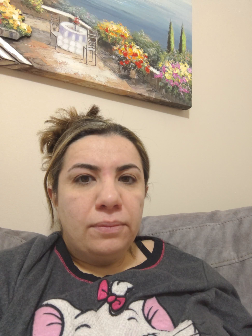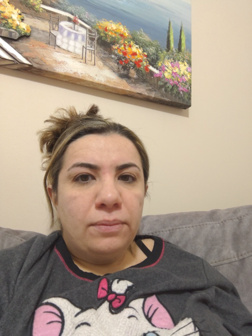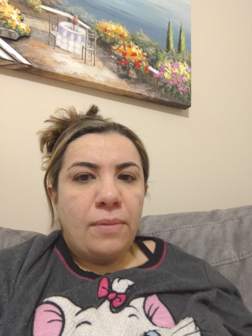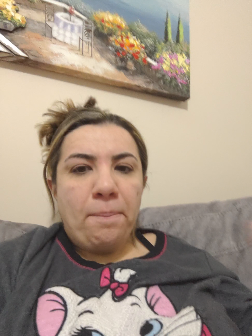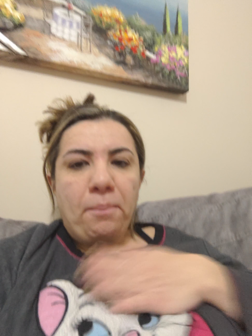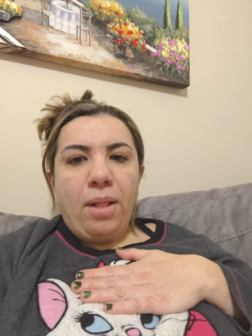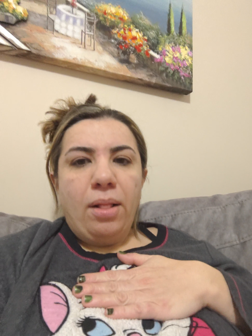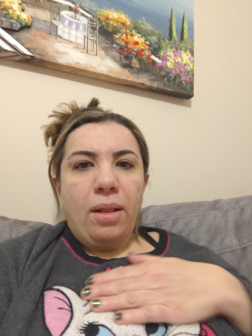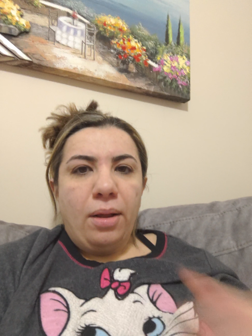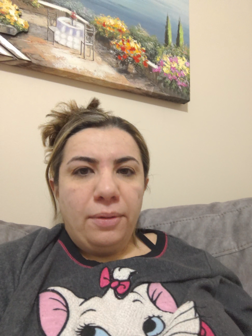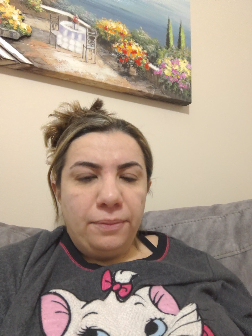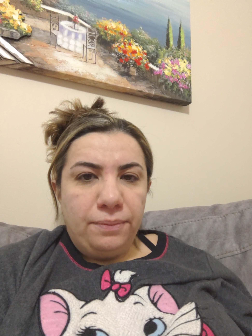my